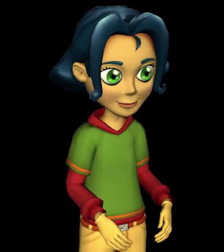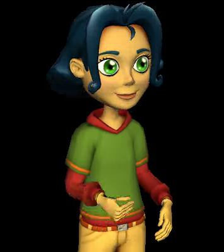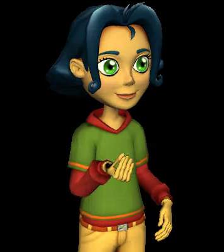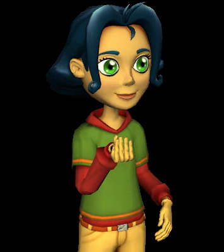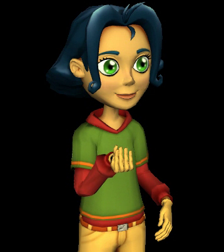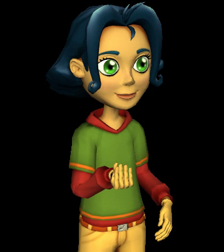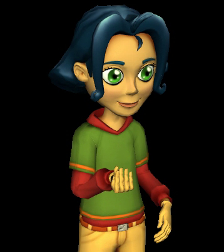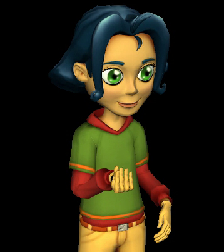طفل